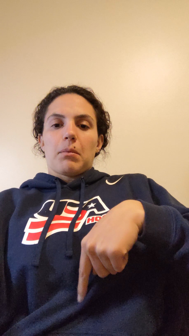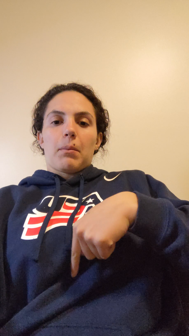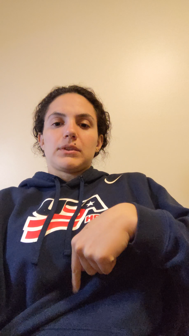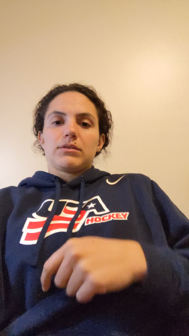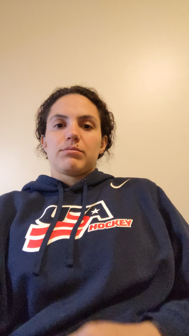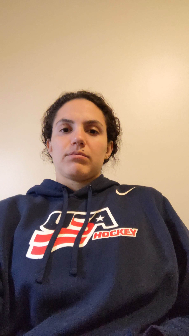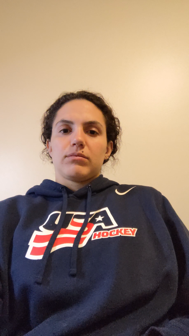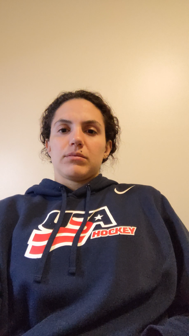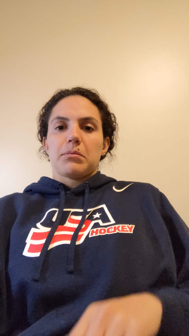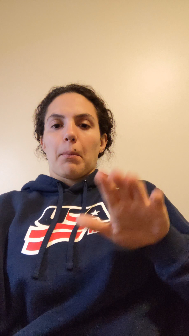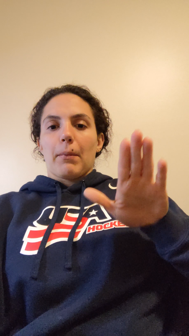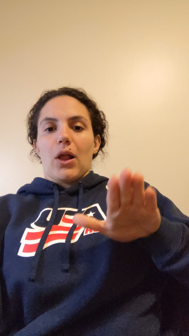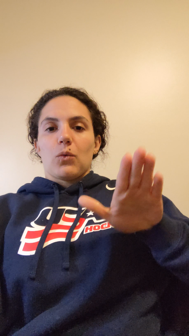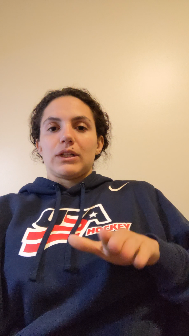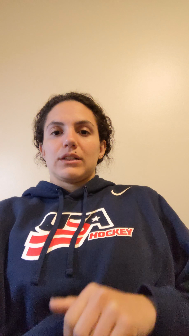penguin